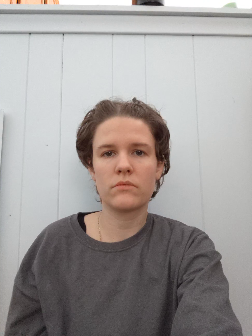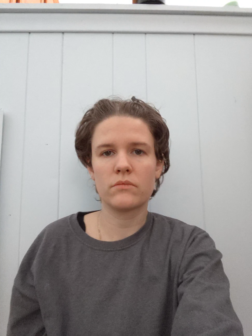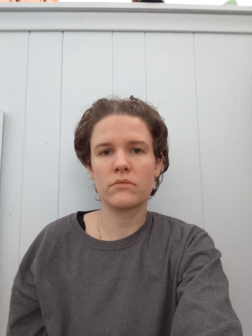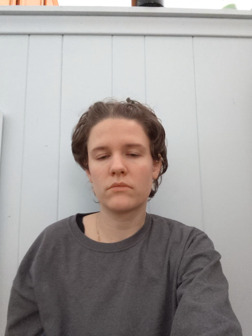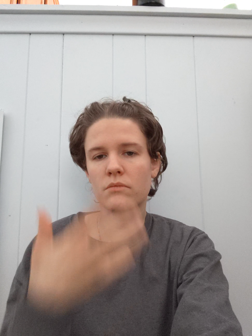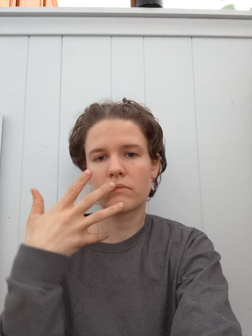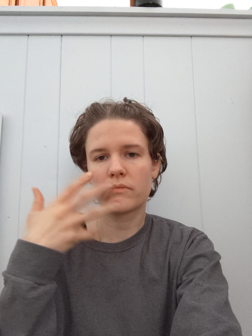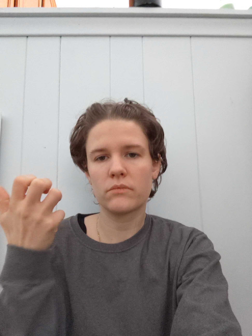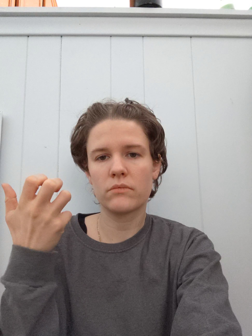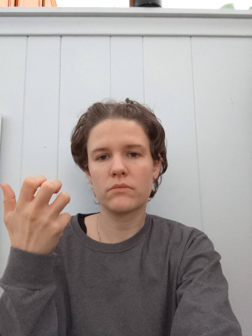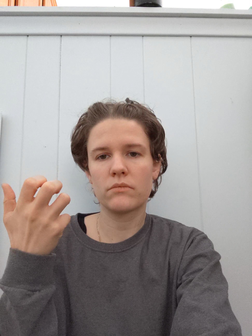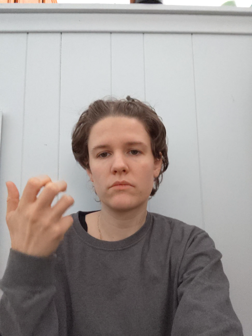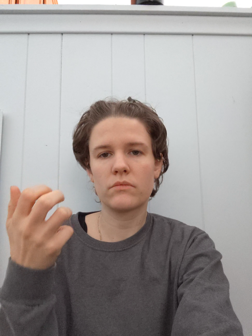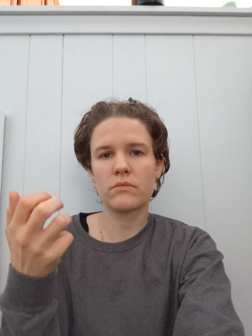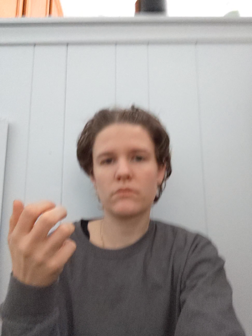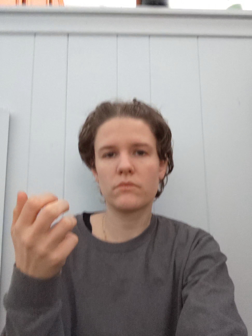tiger